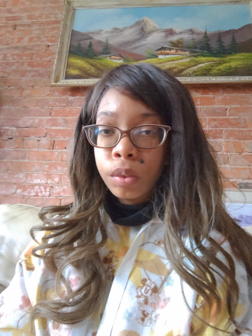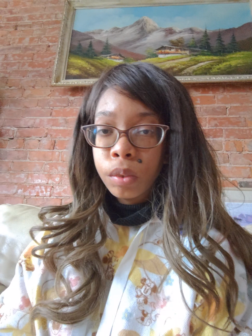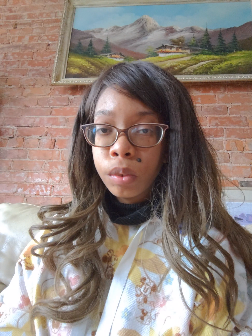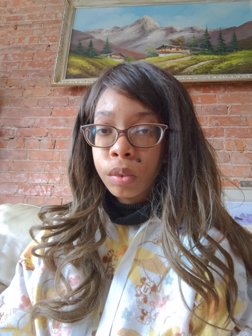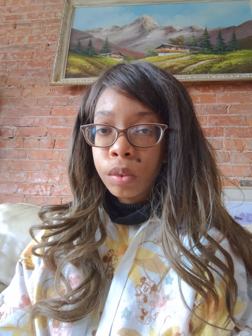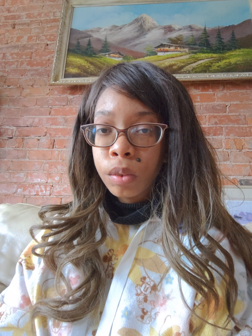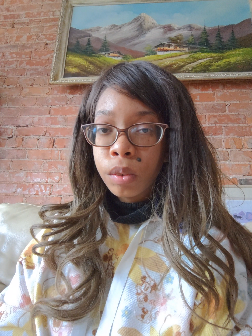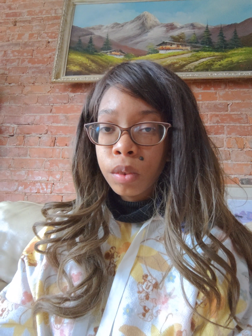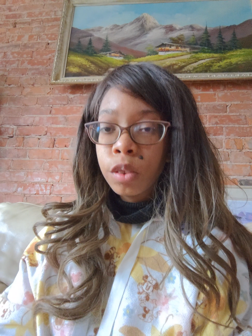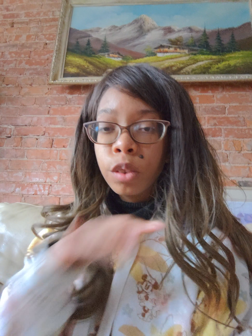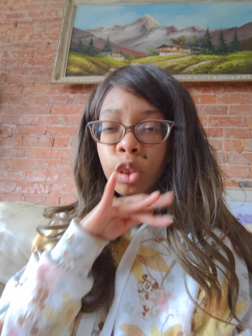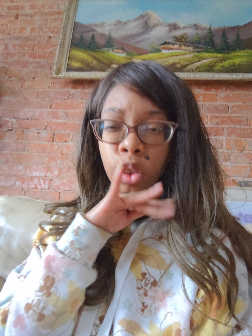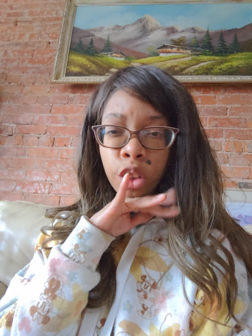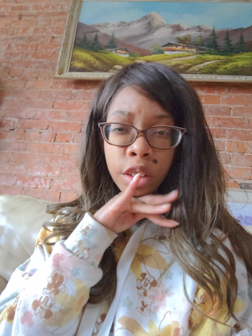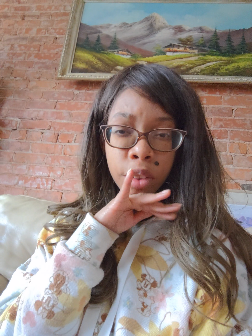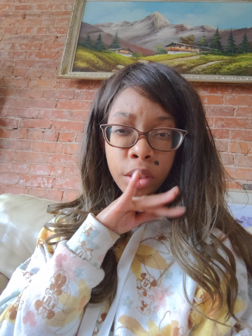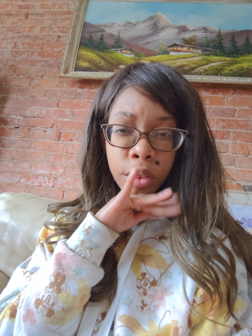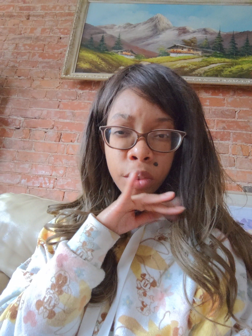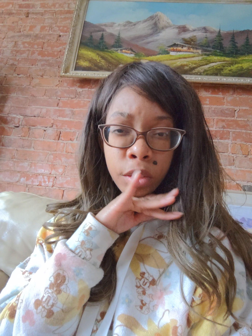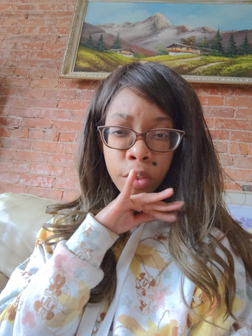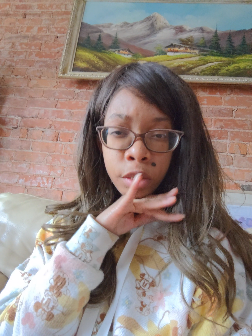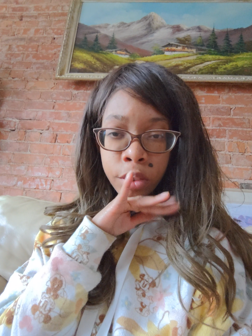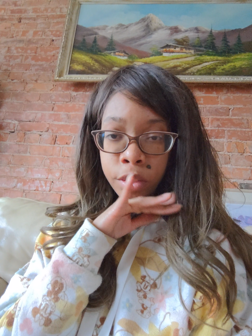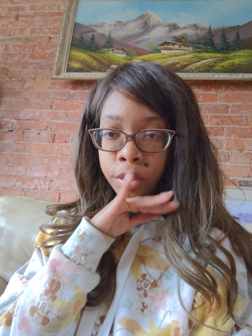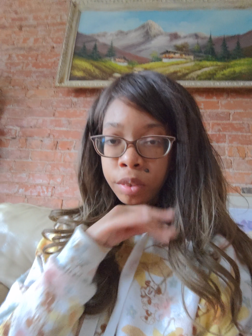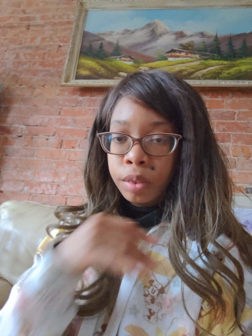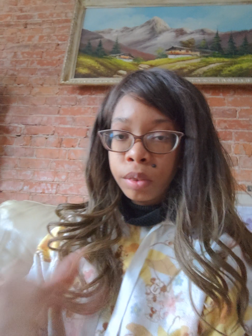dirty